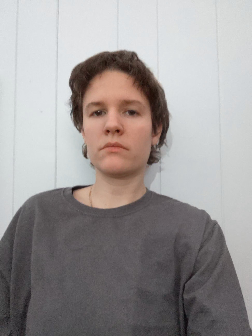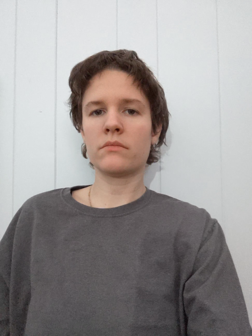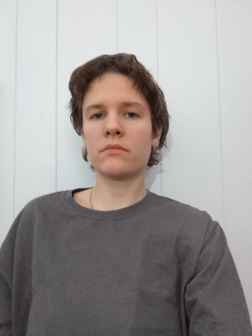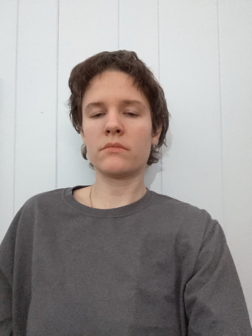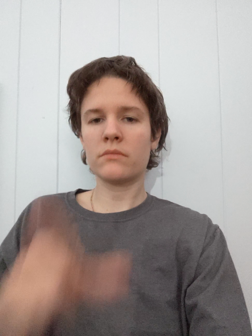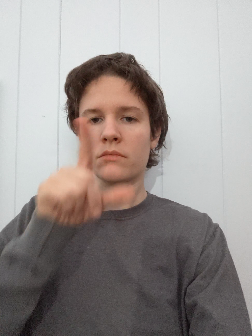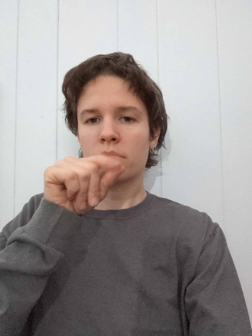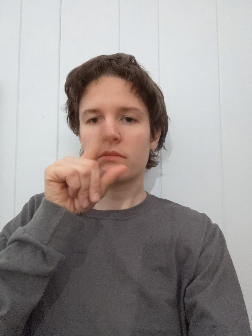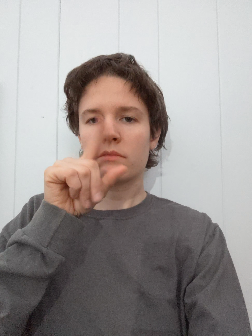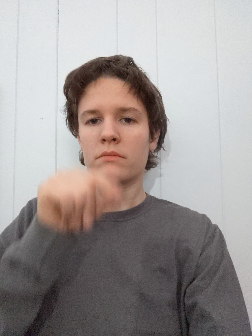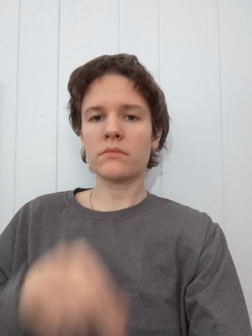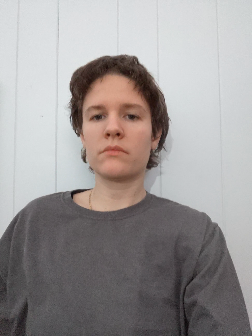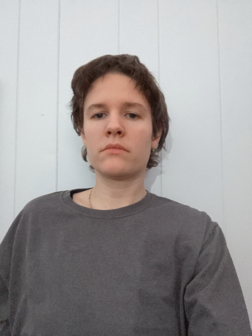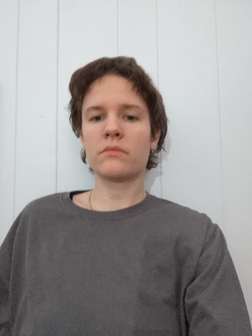bird